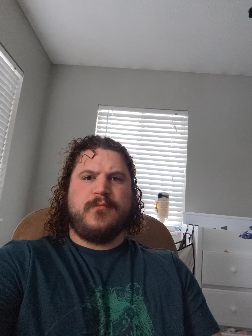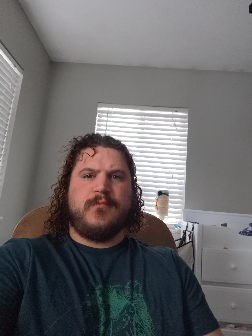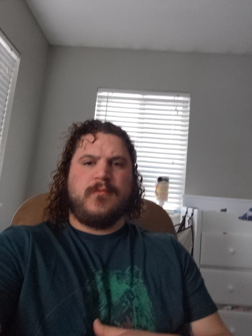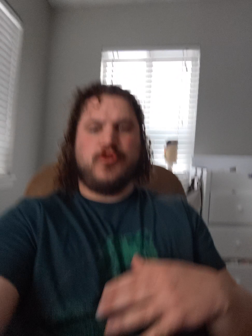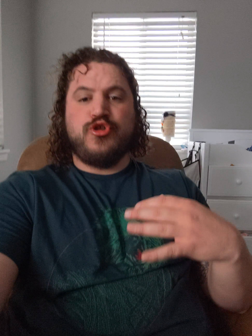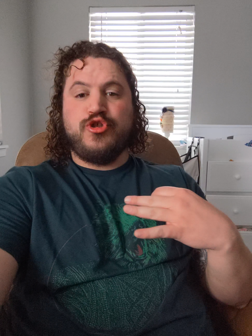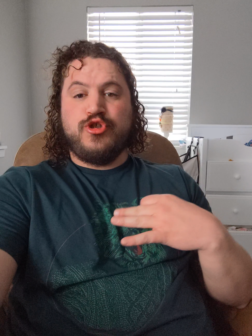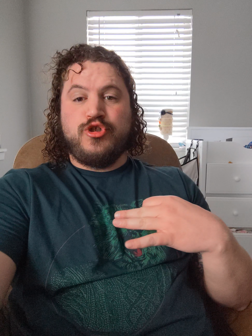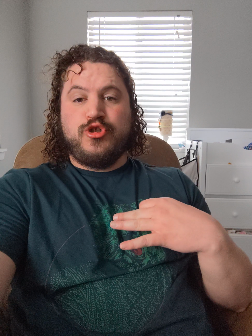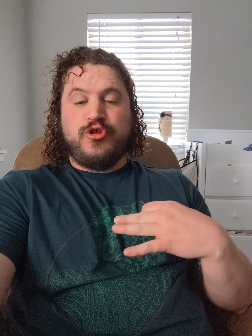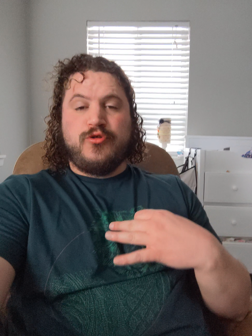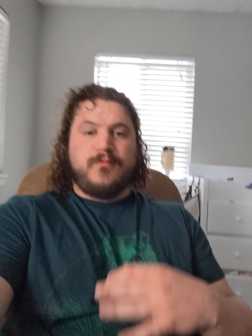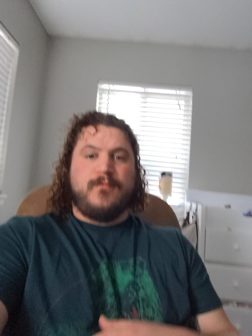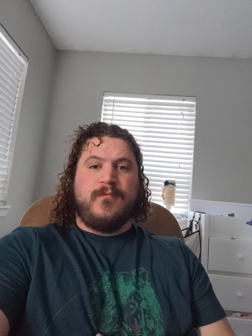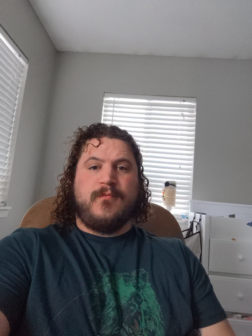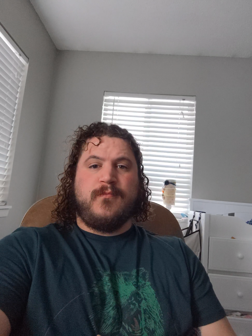shirt